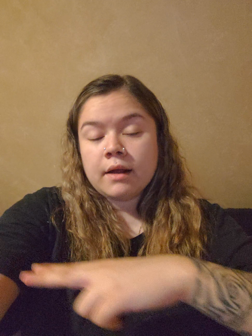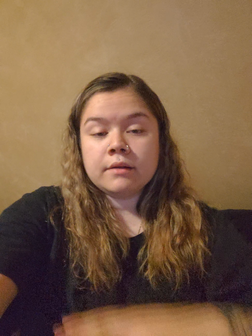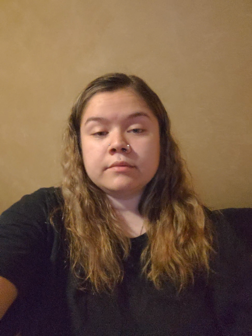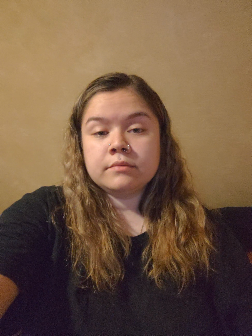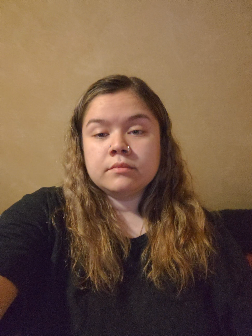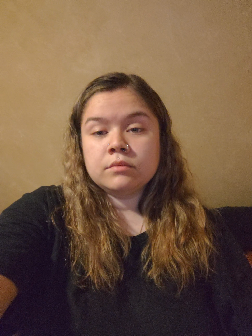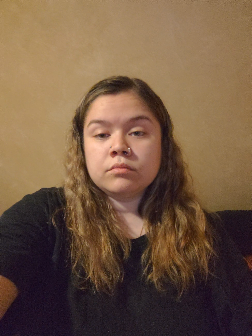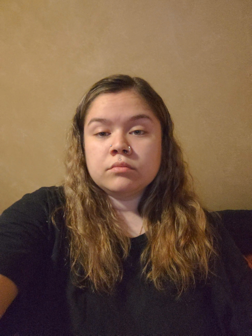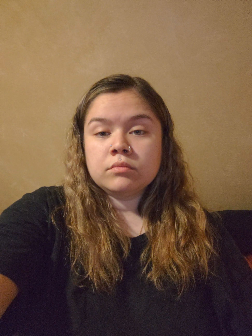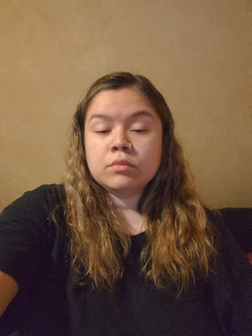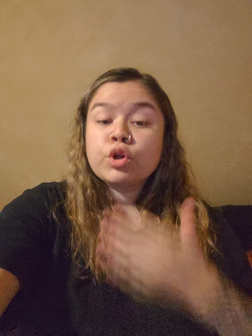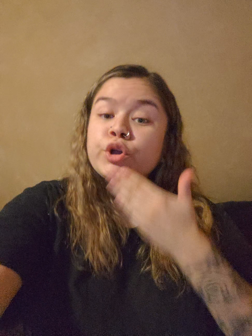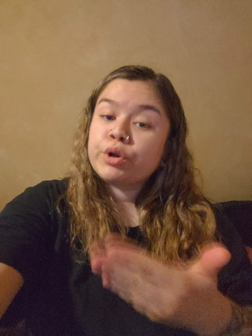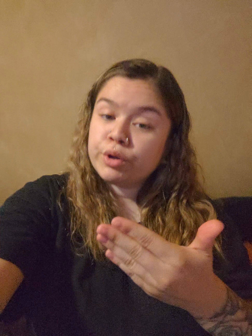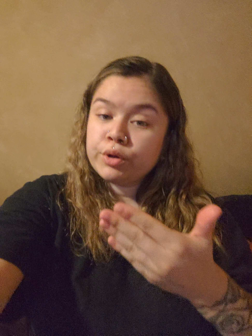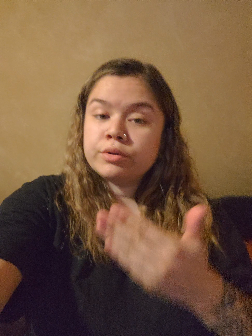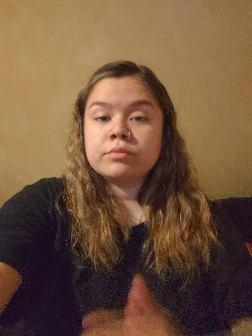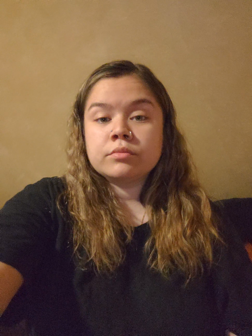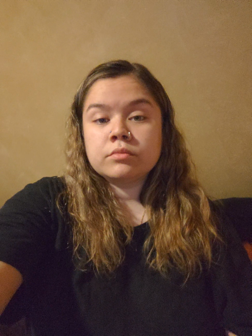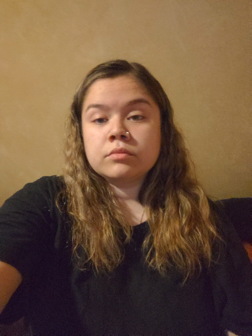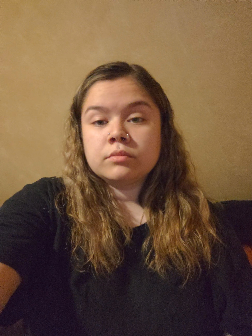good